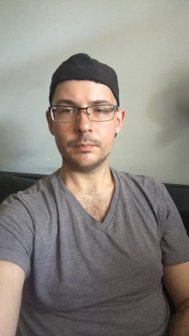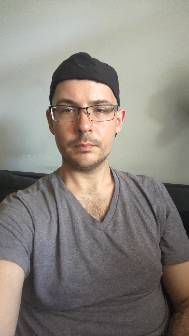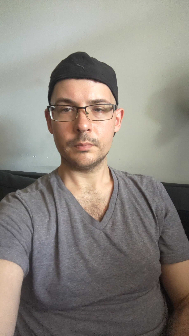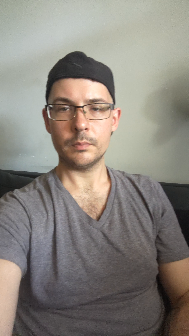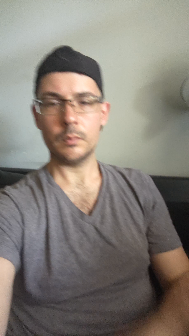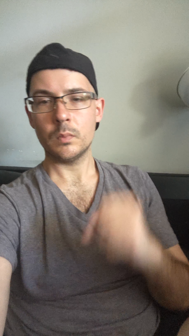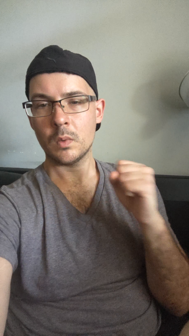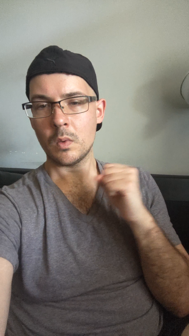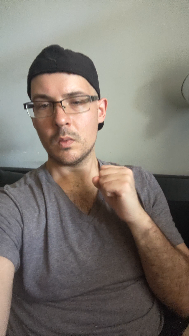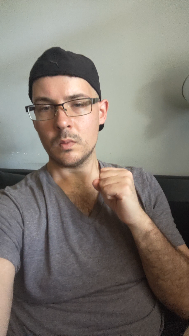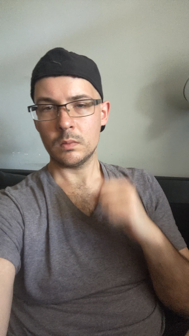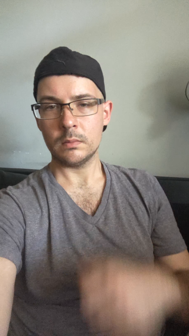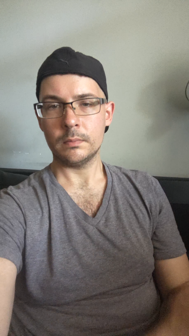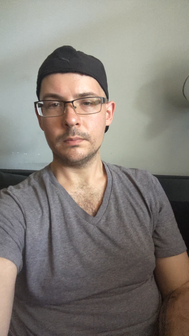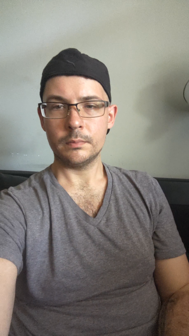cold